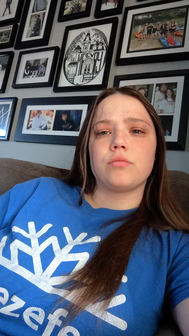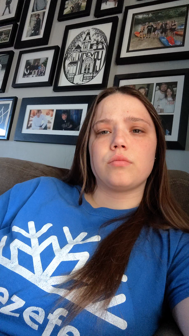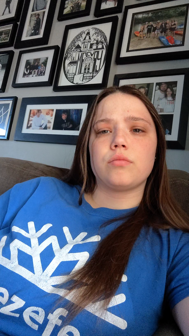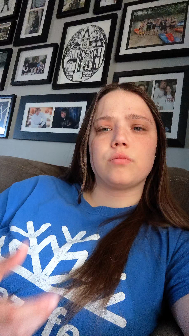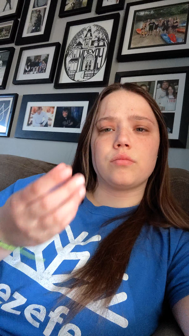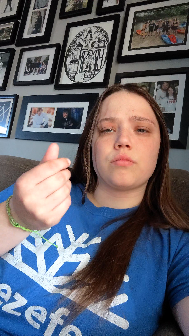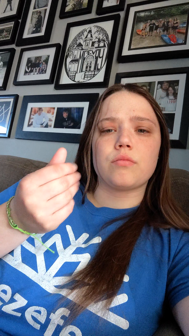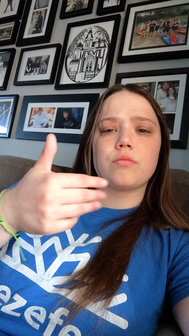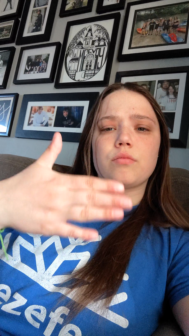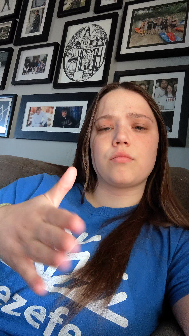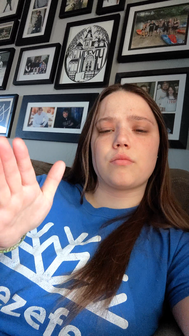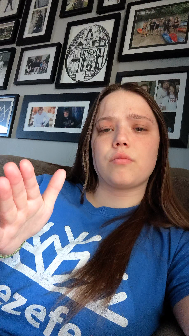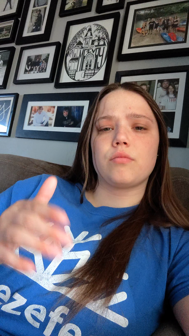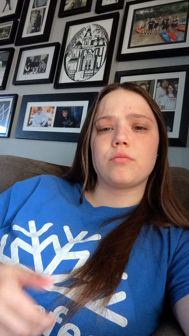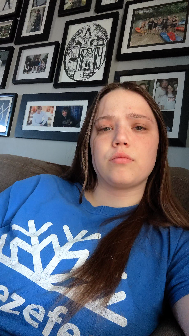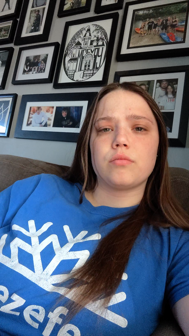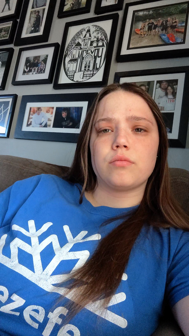sandbox